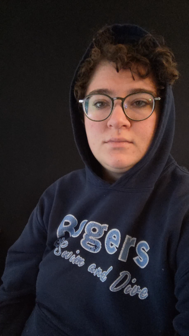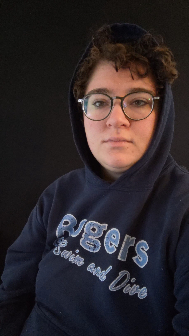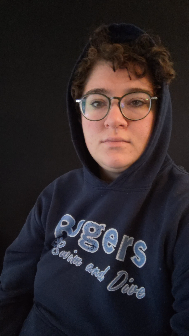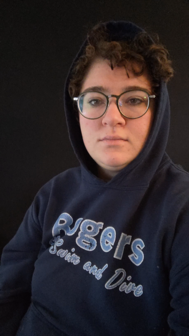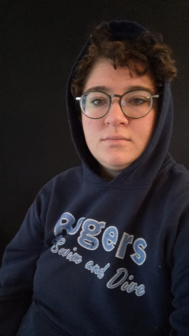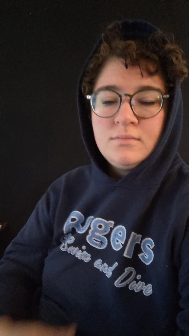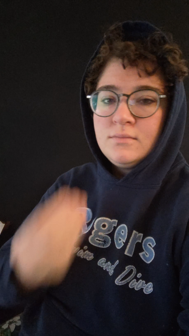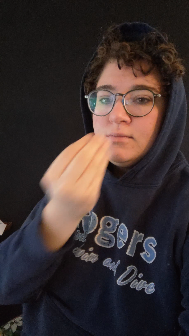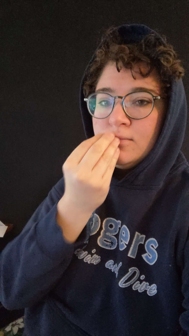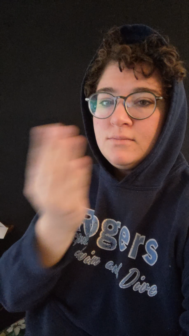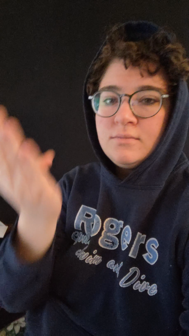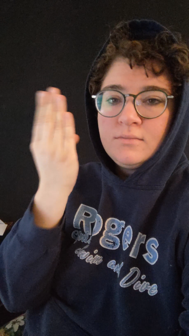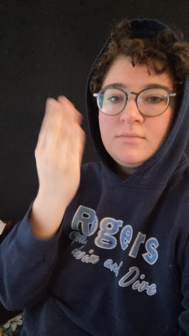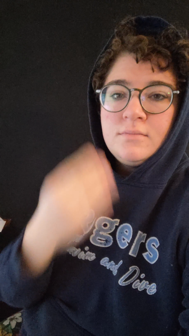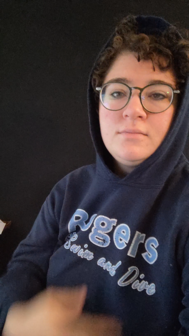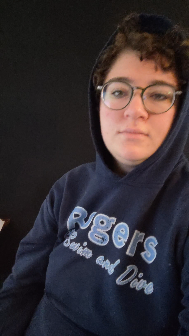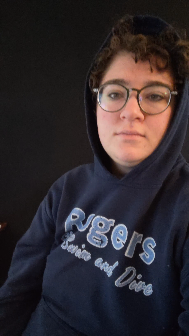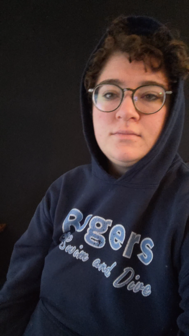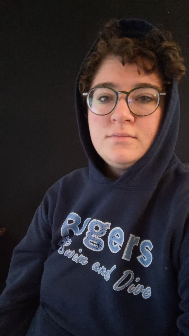breakfast